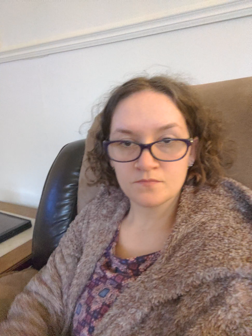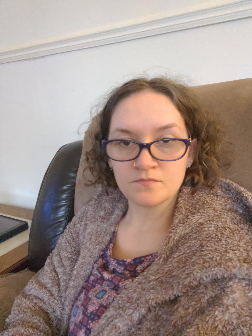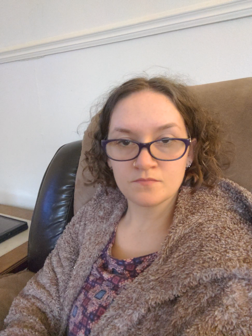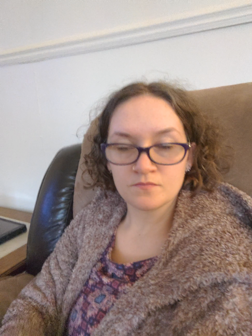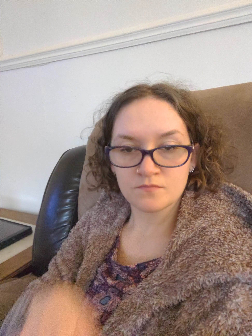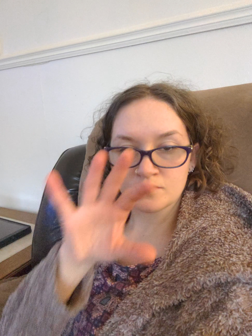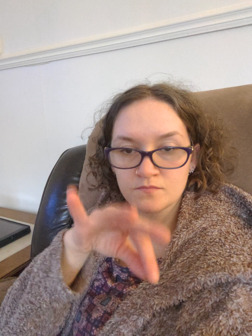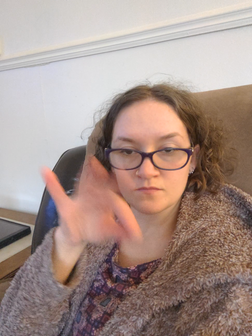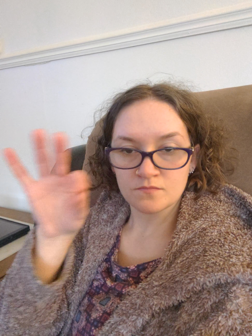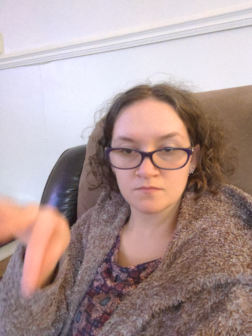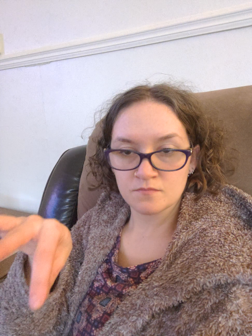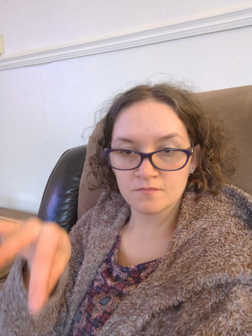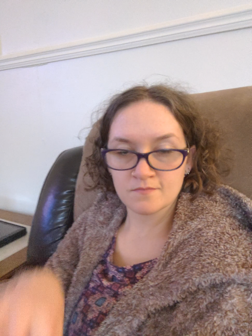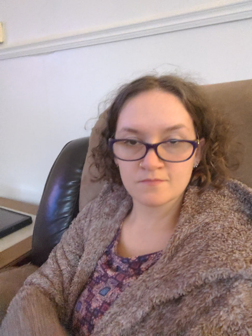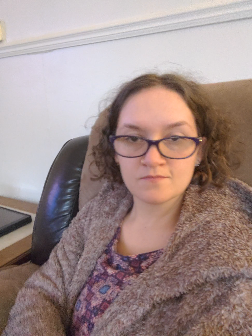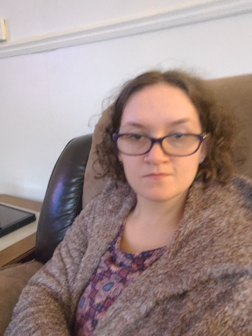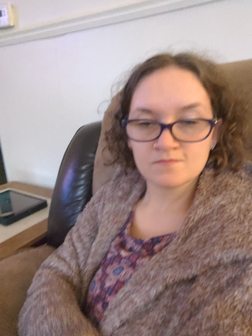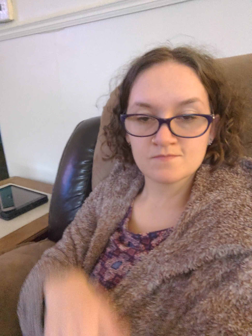french fries